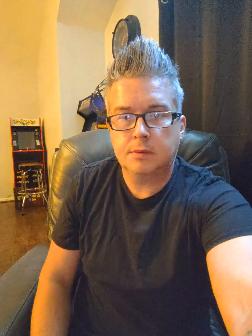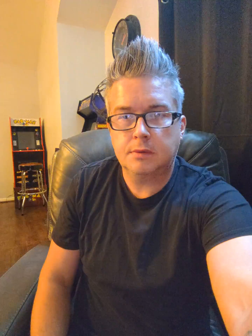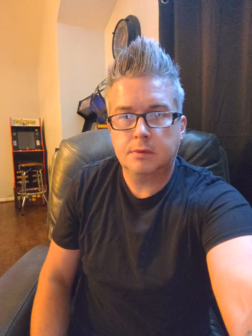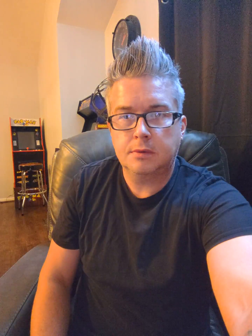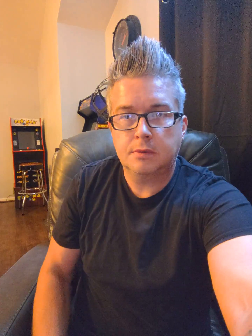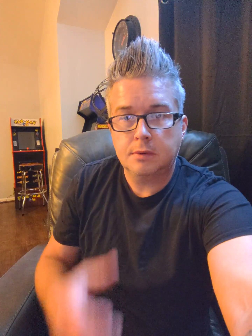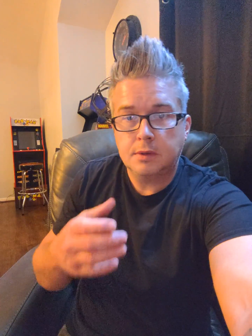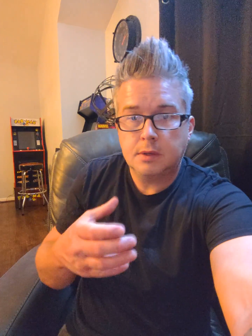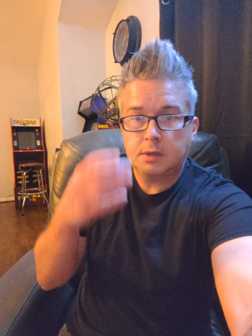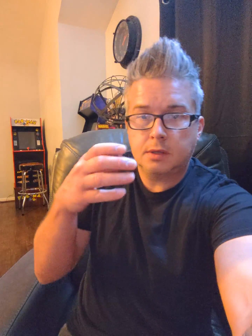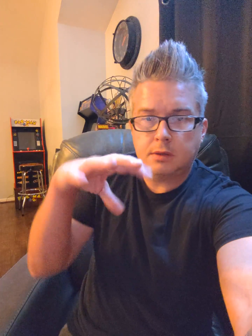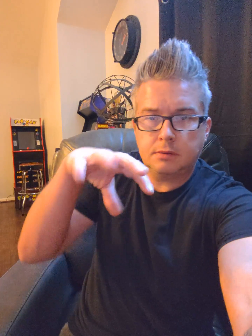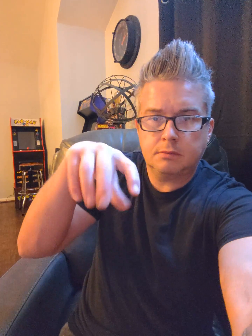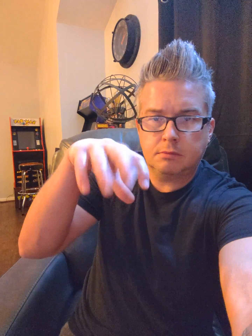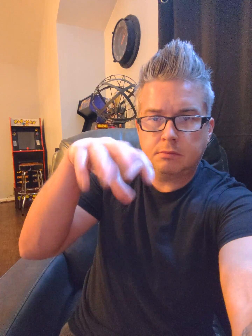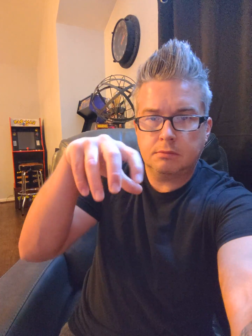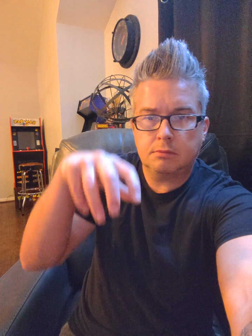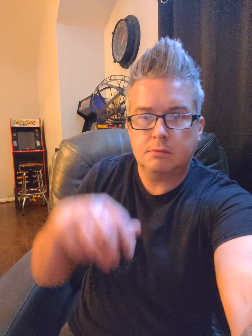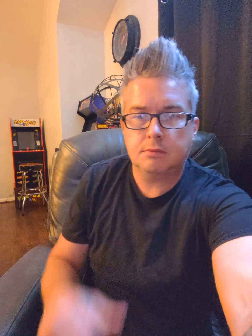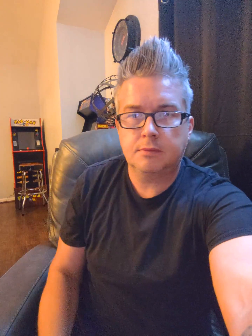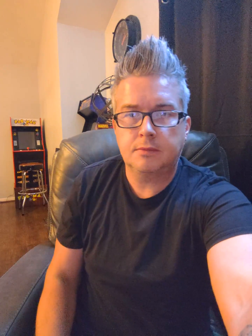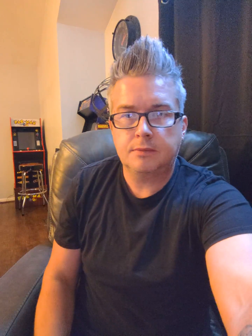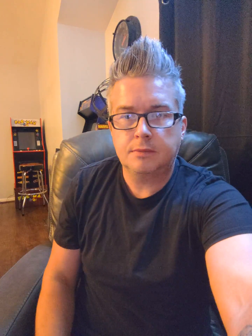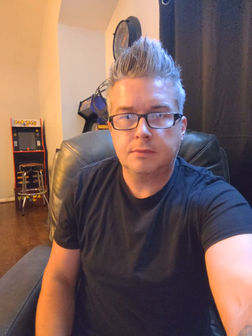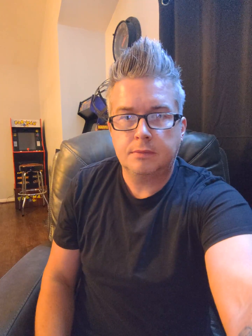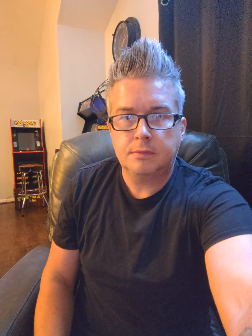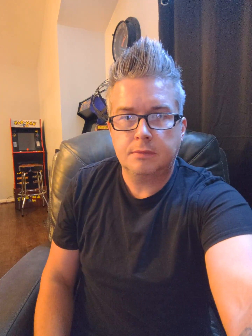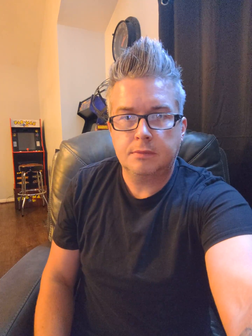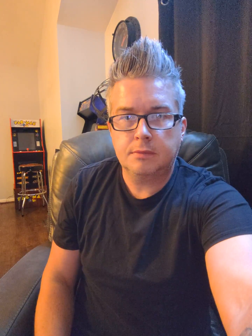jar